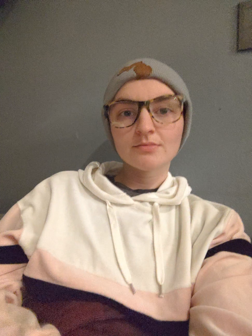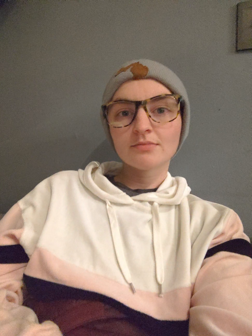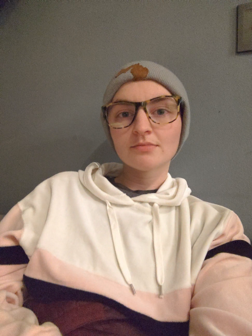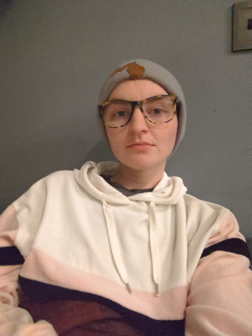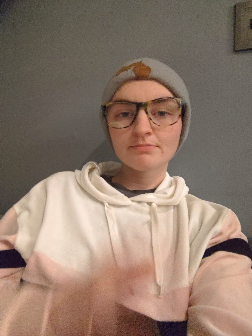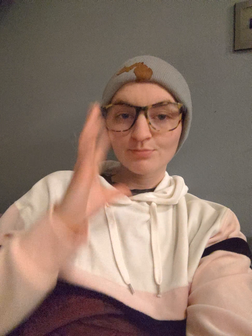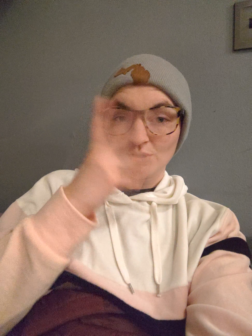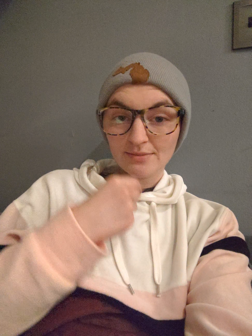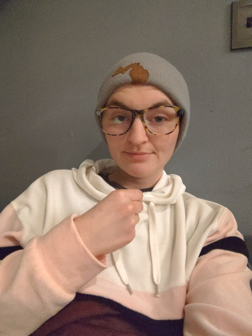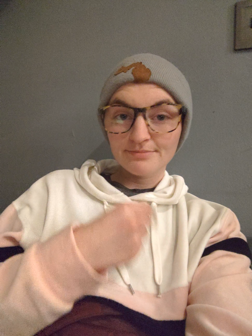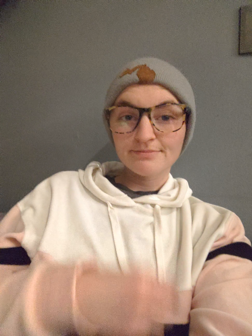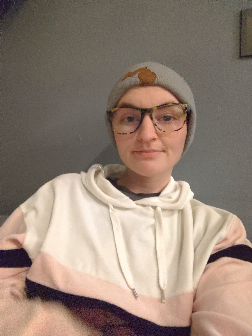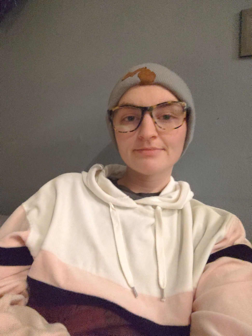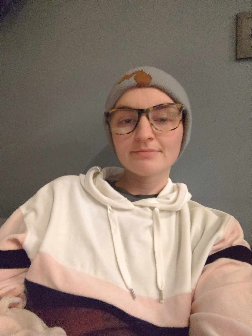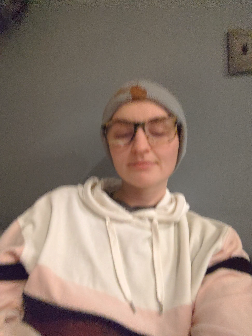pretty